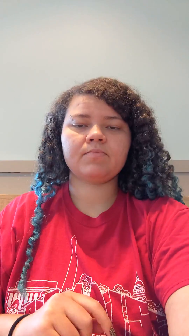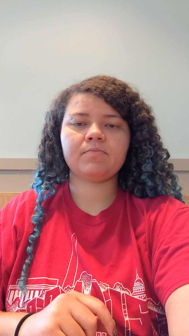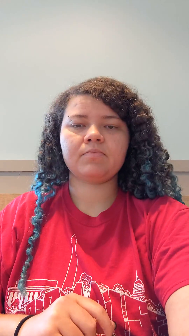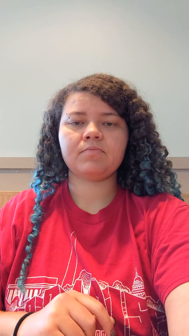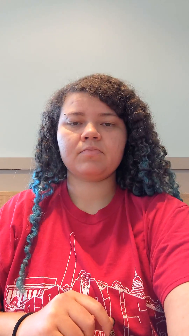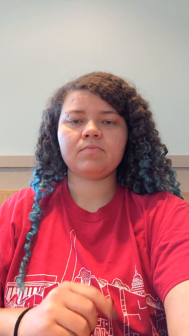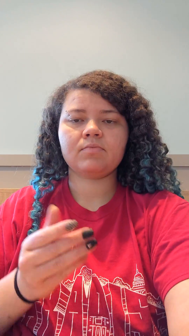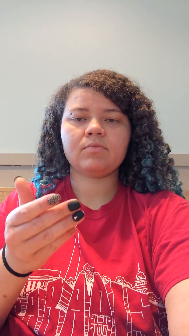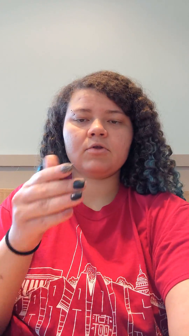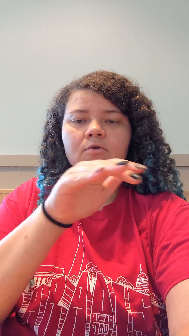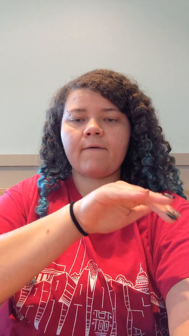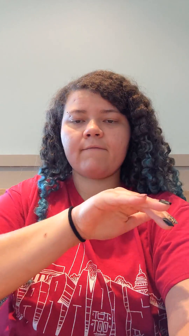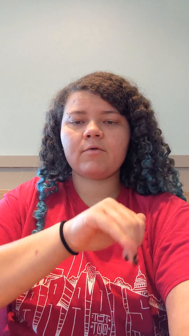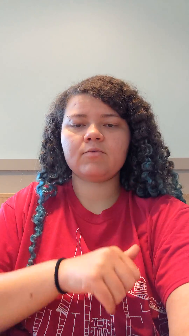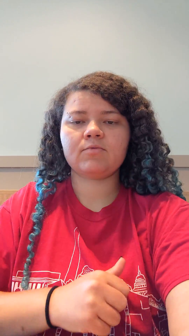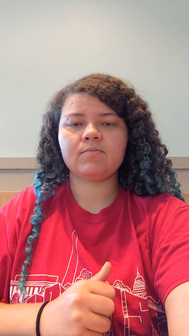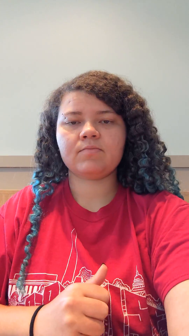cover